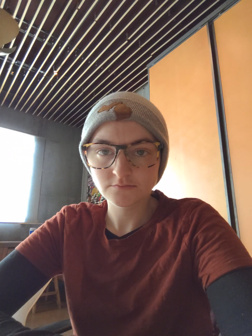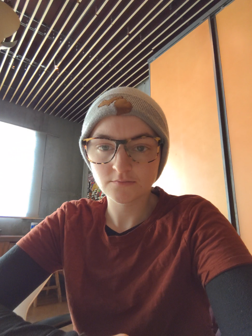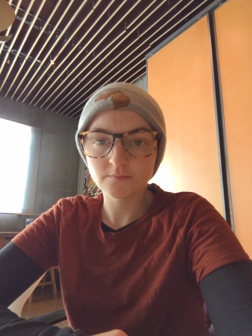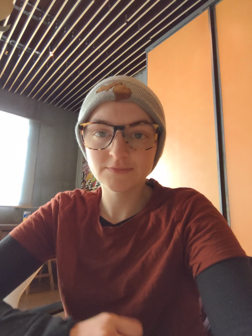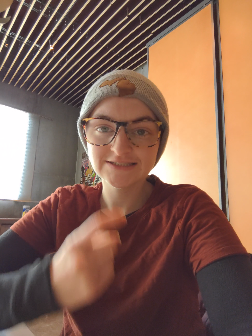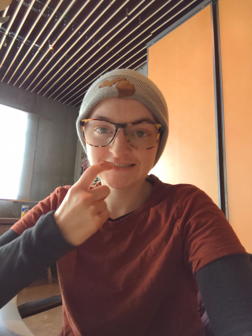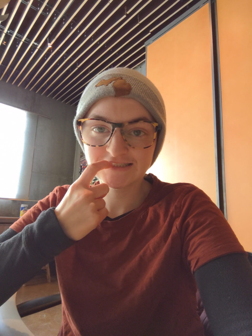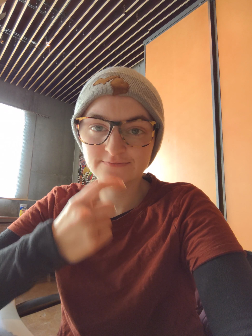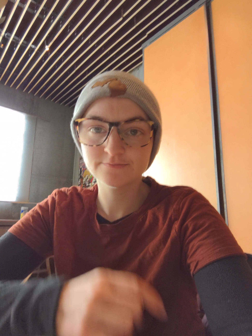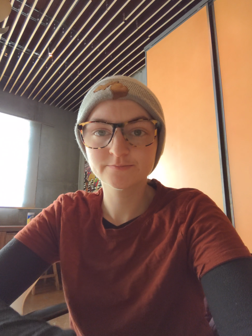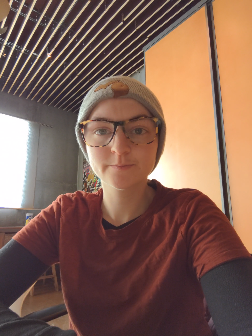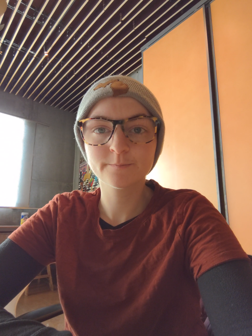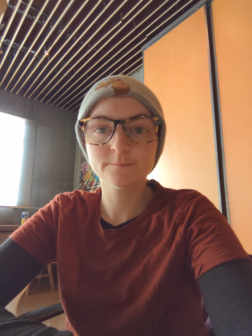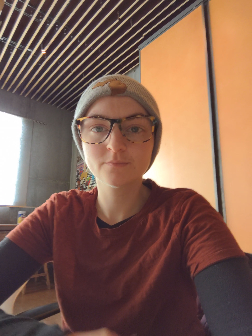tooth